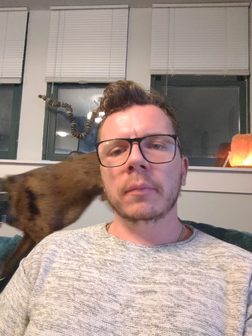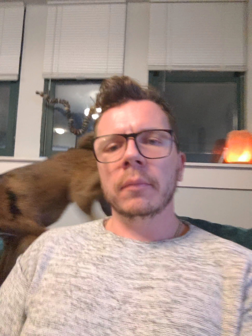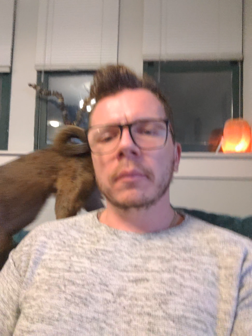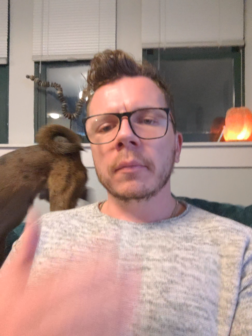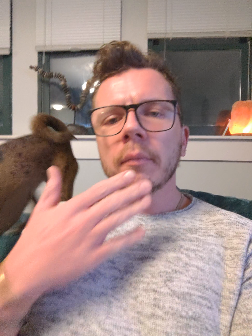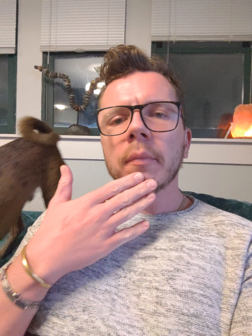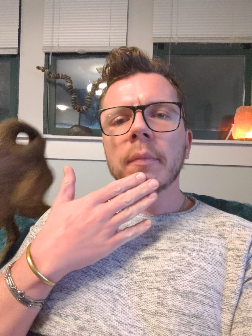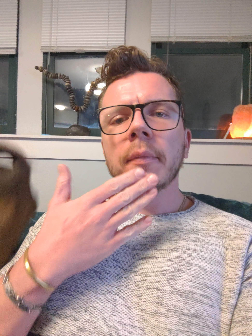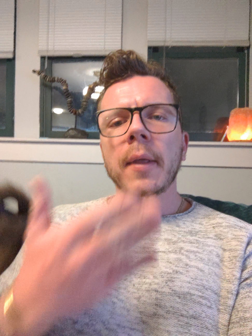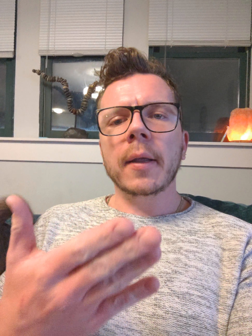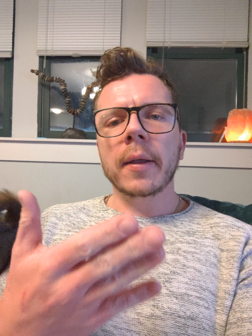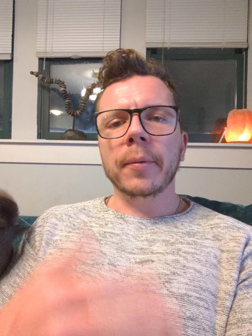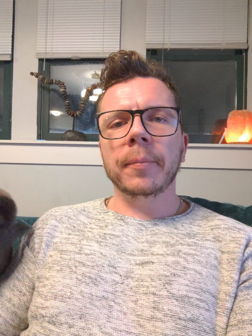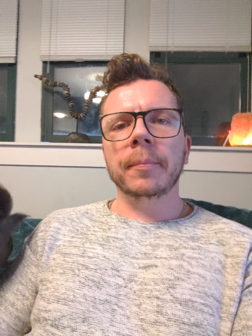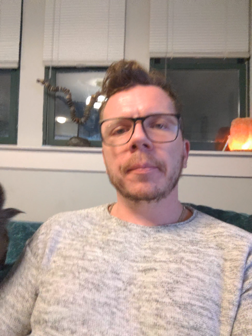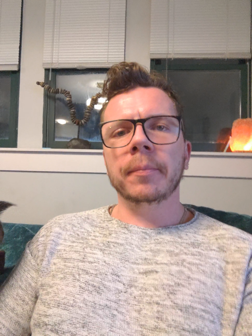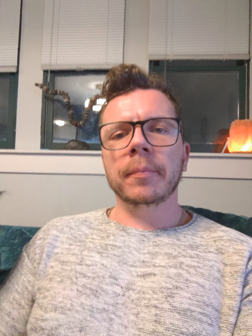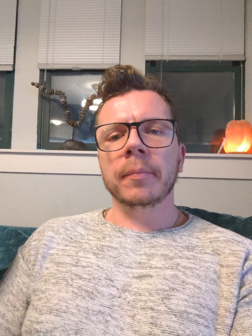thank you